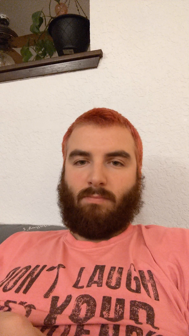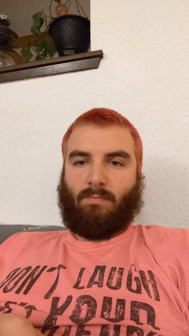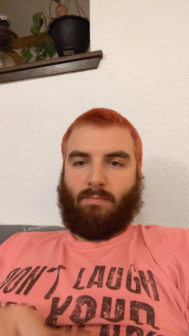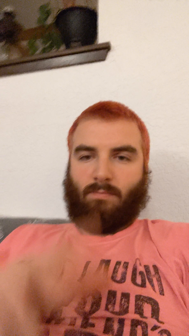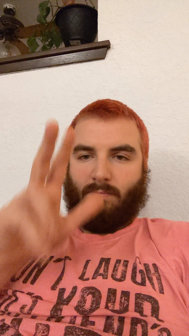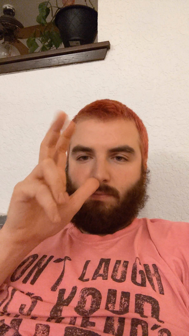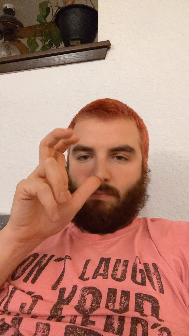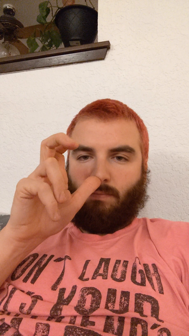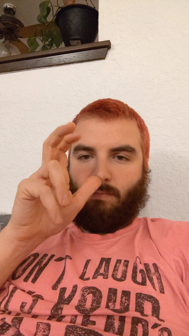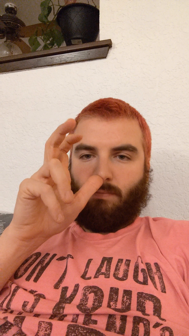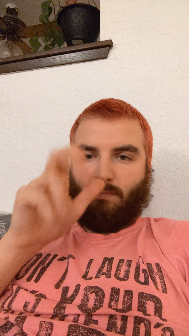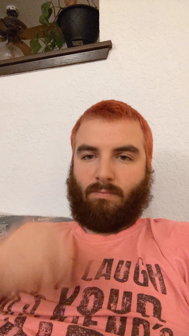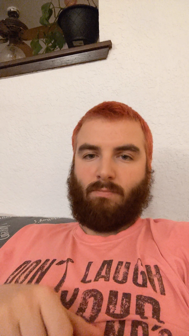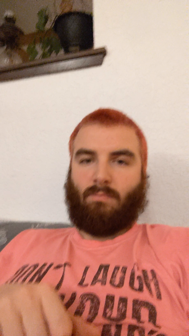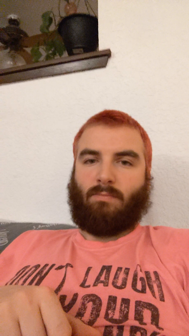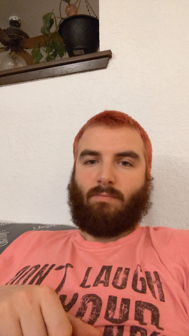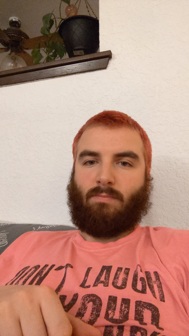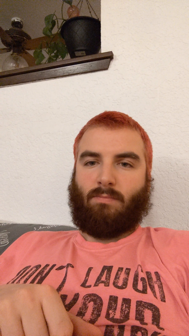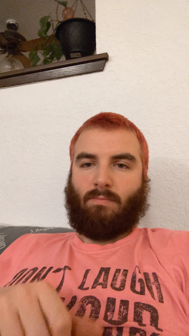ant